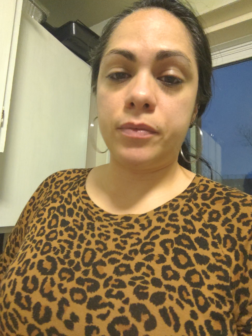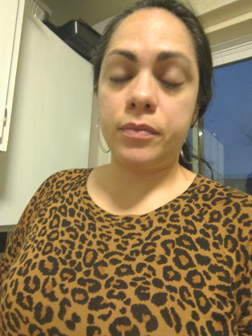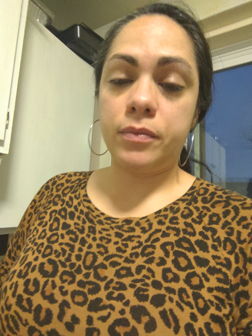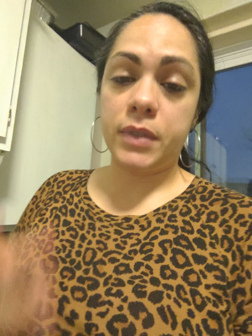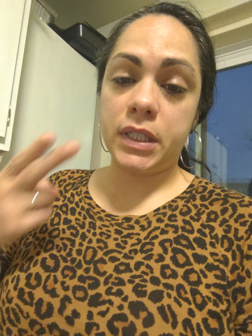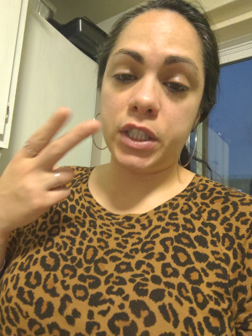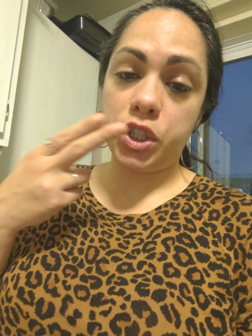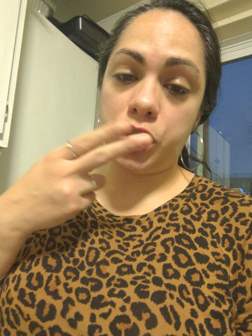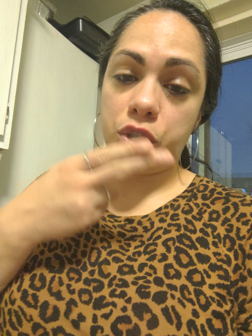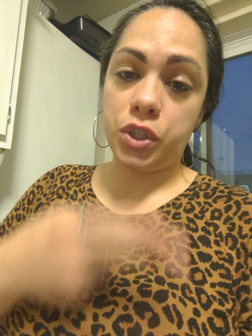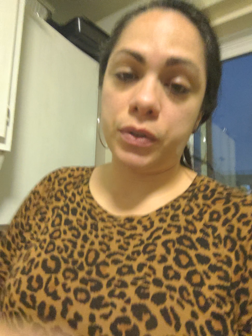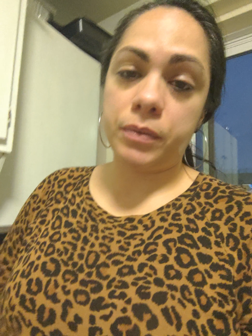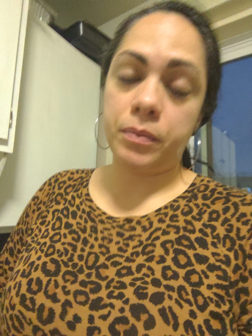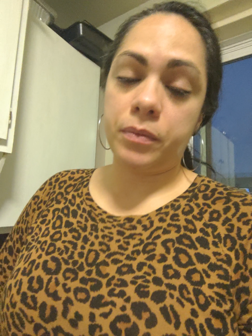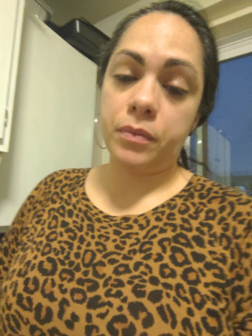scissors